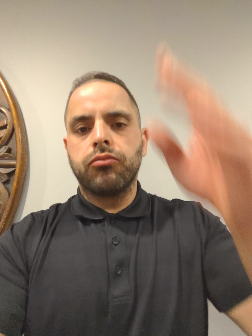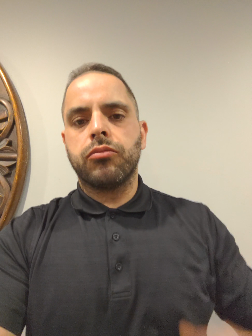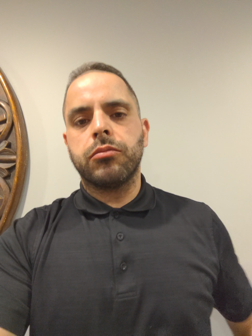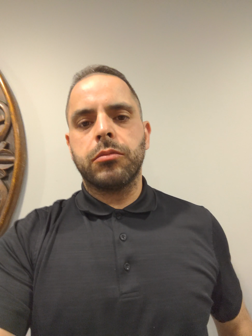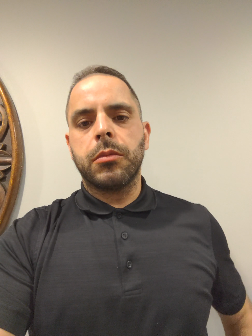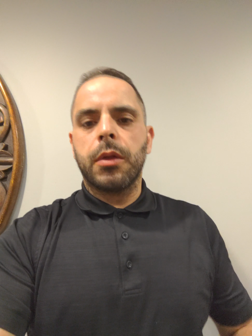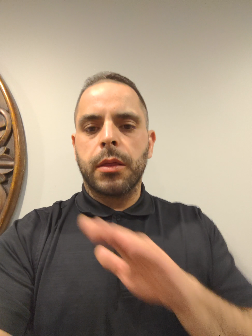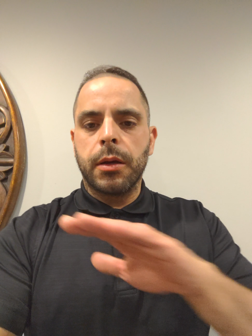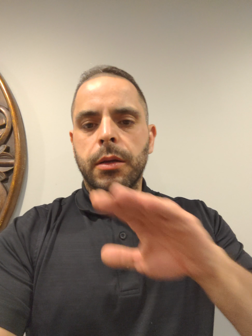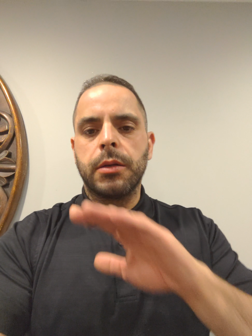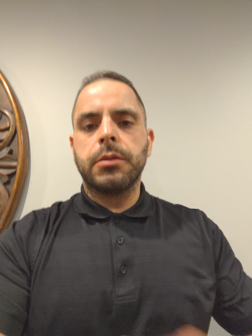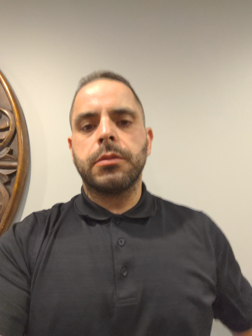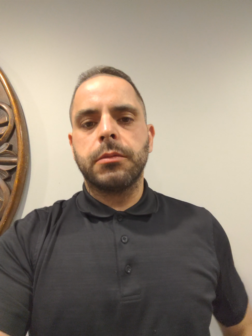clean